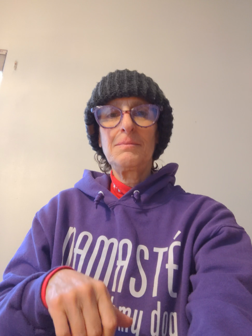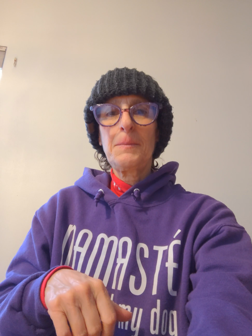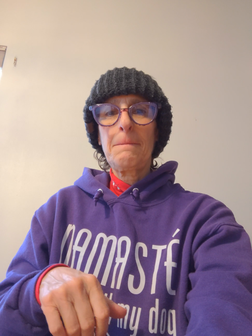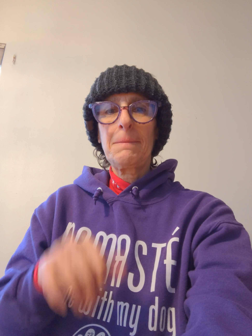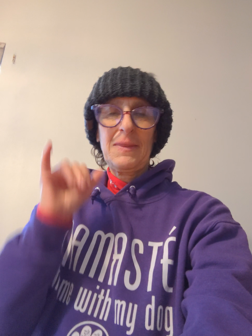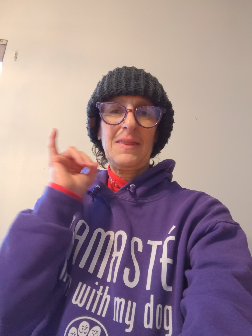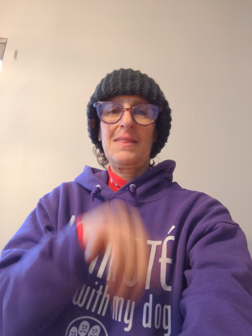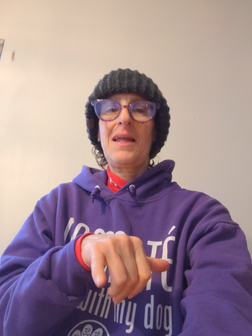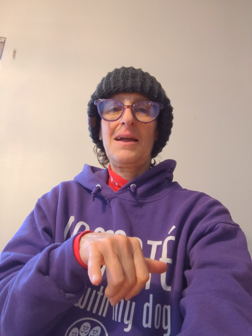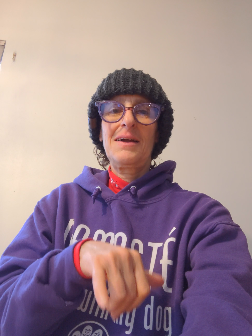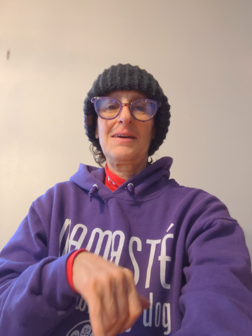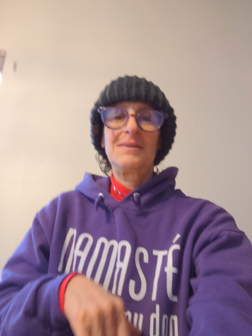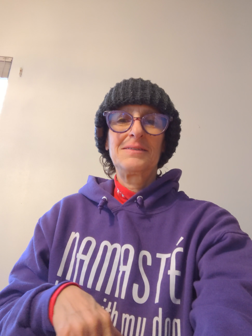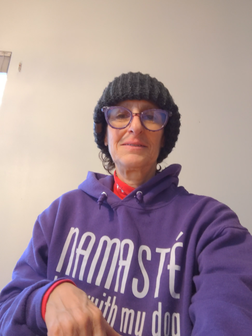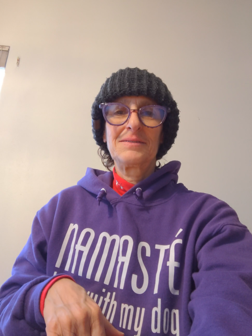that